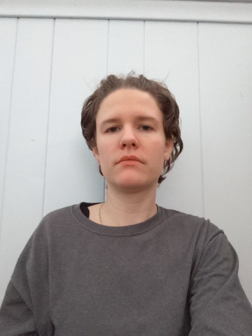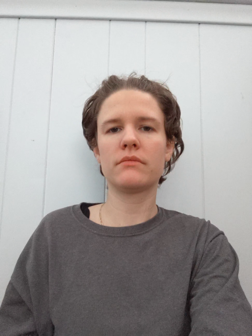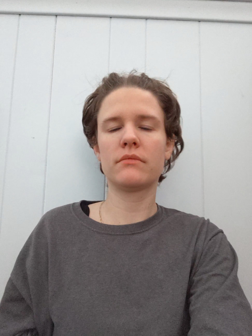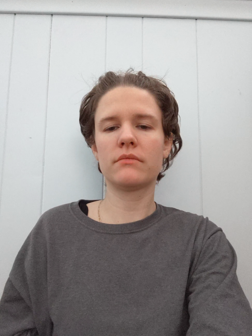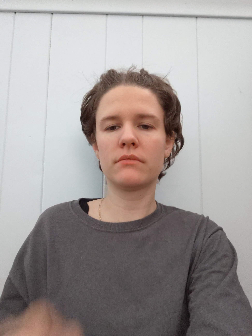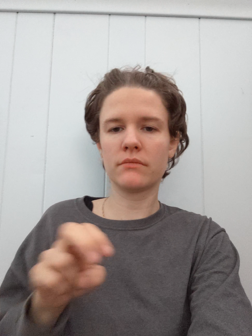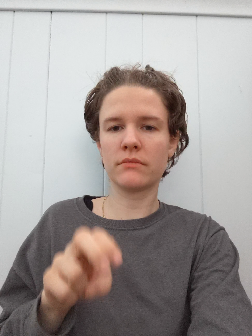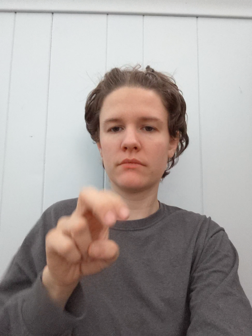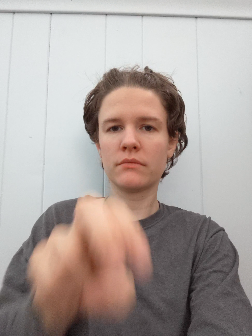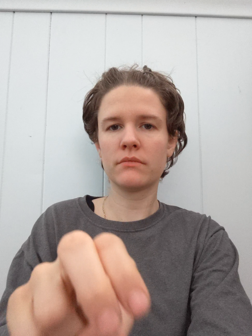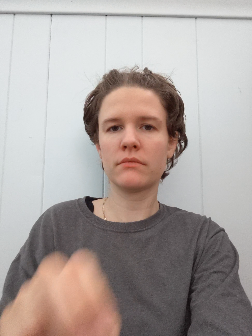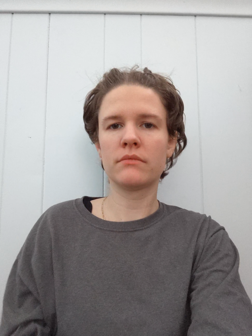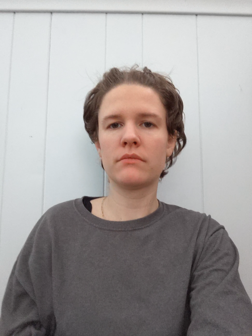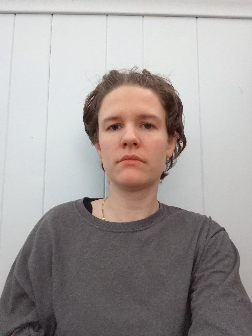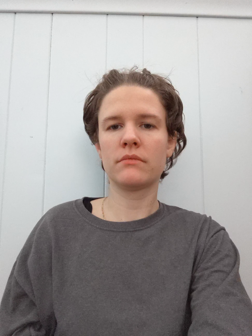ride